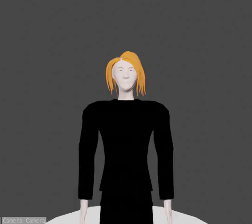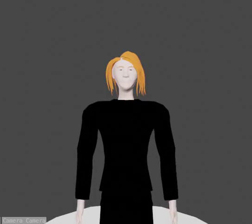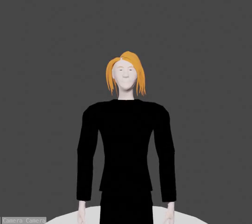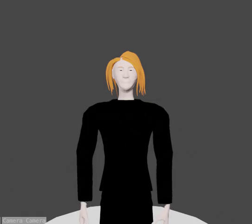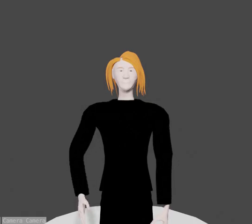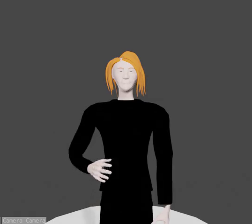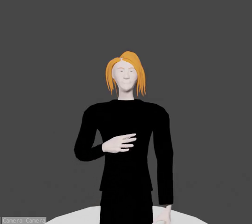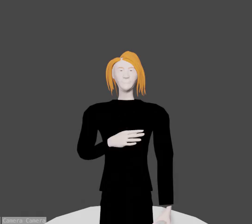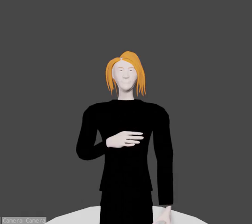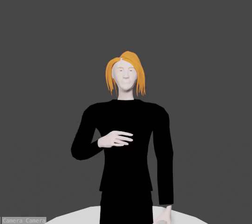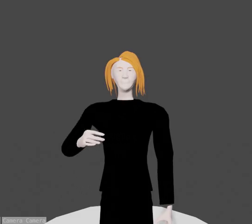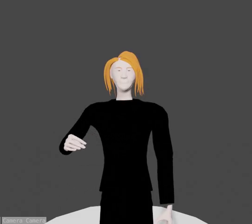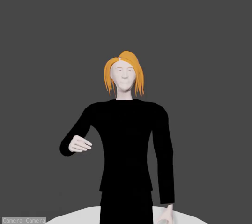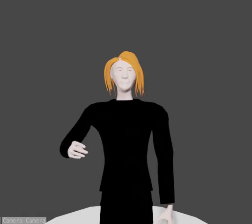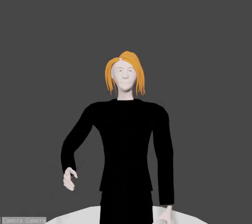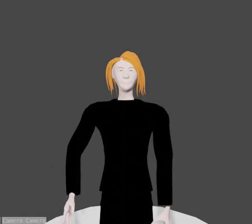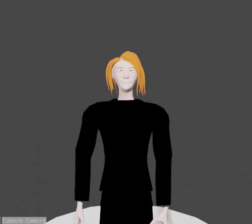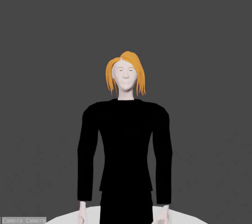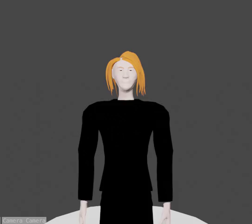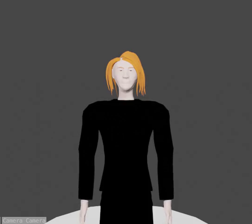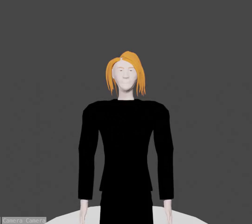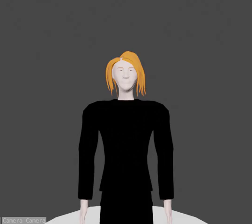And